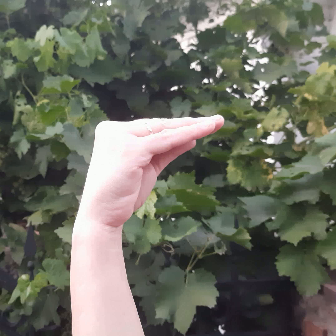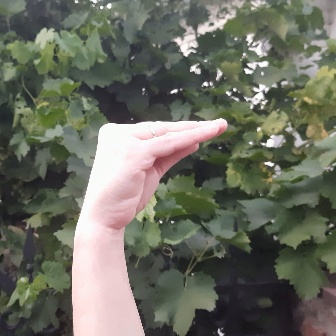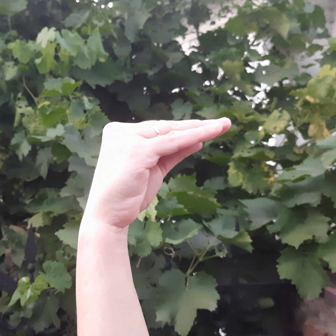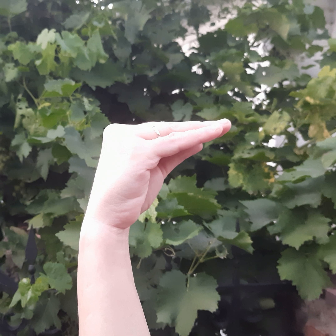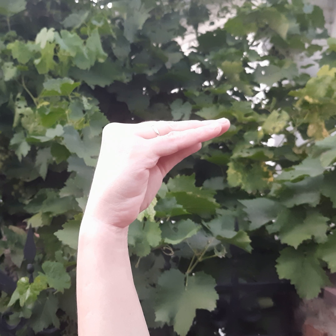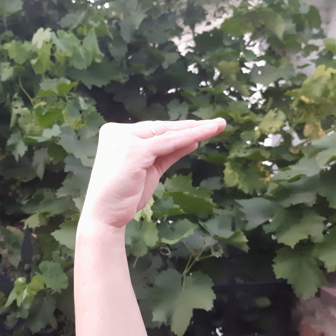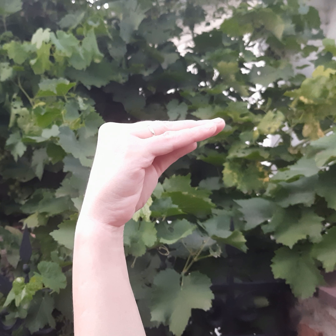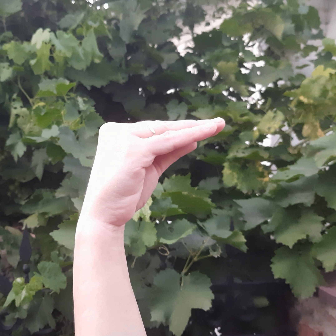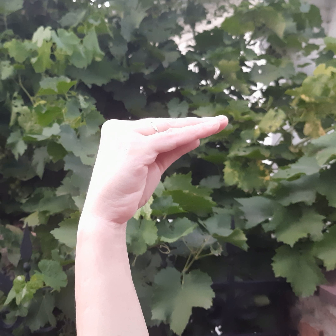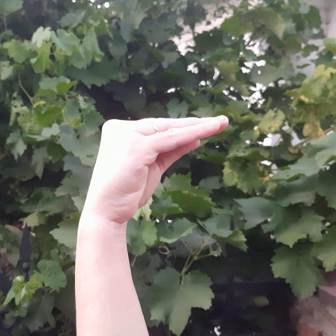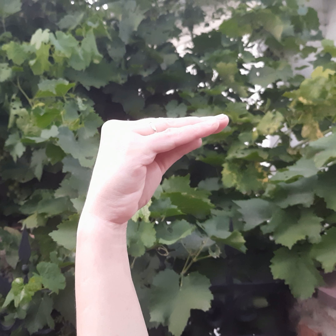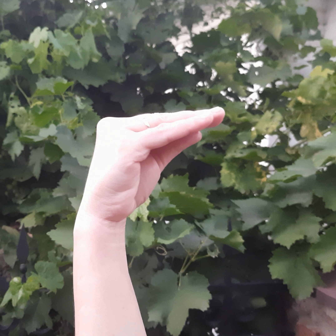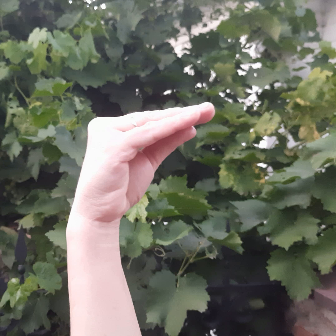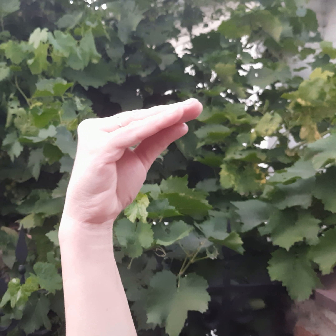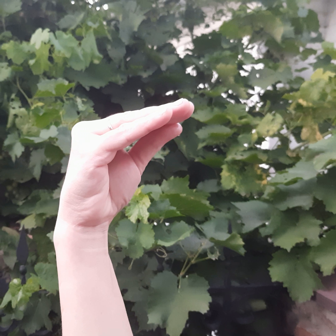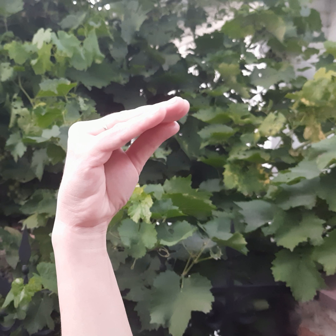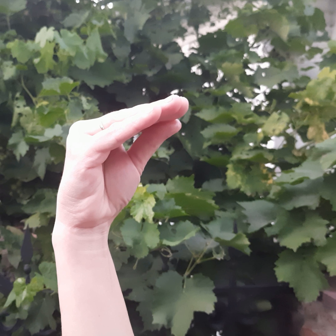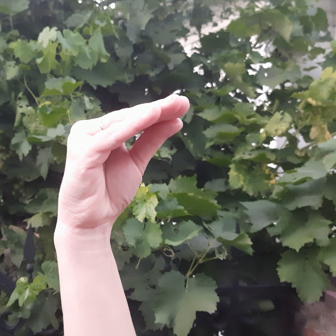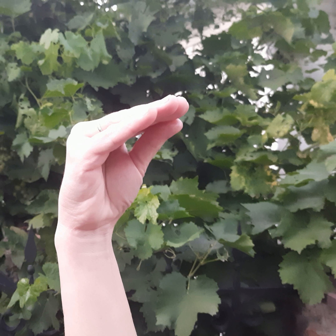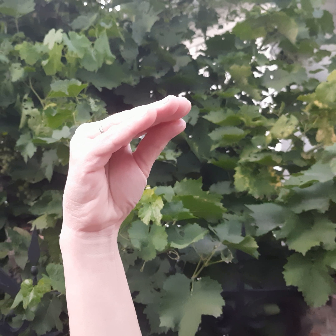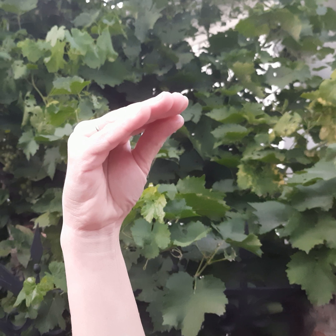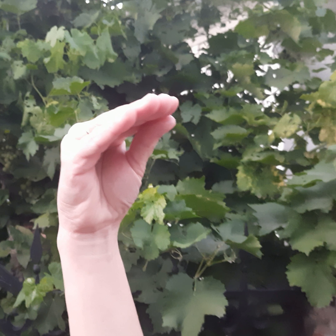Ж